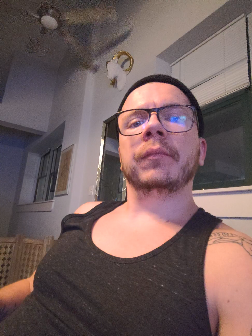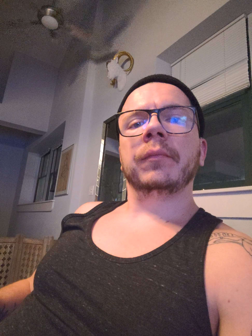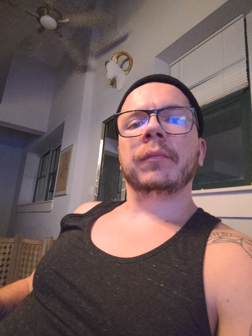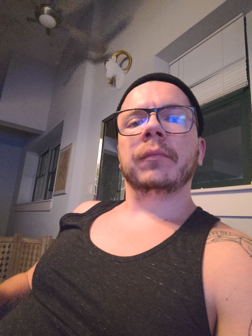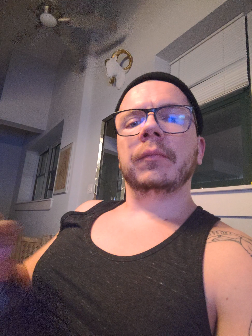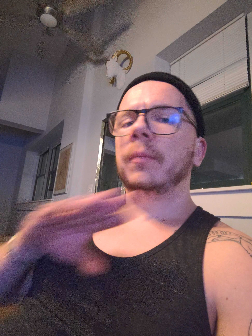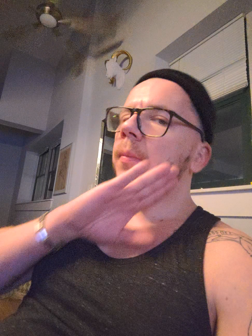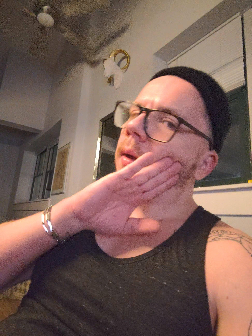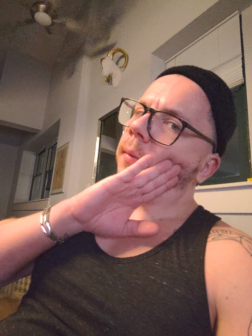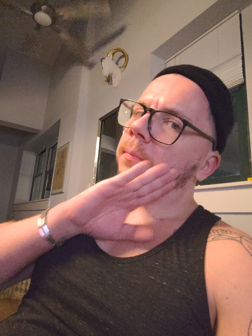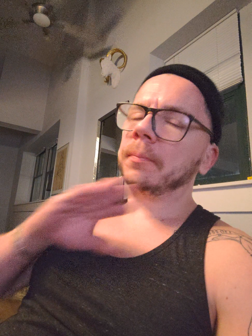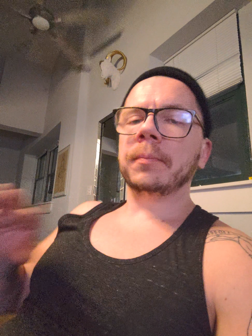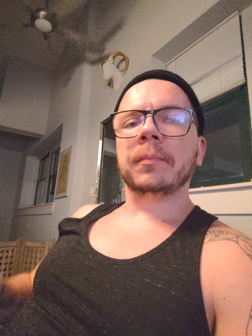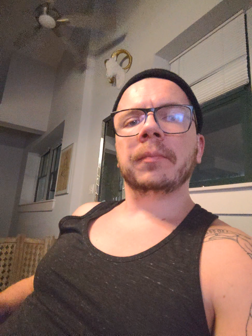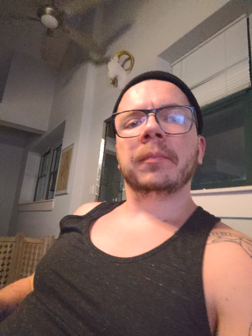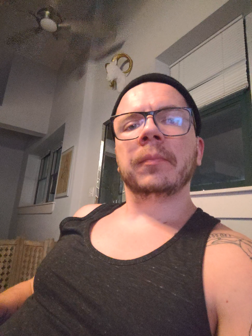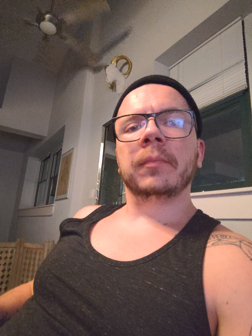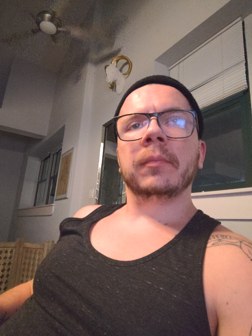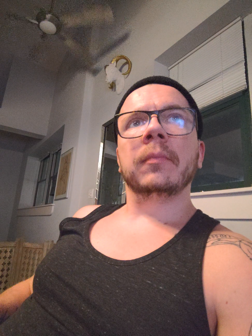bed